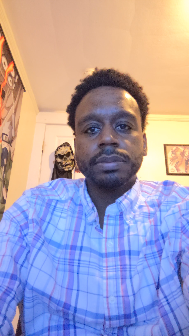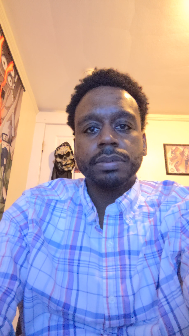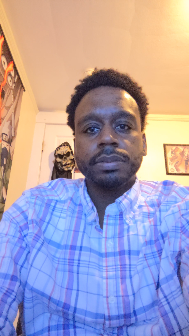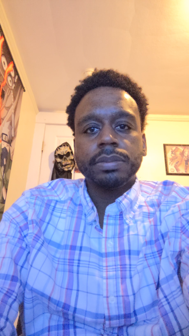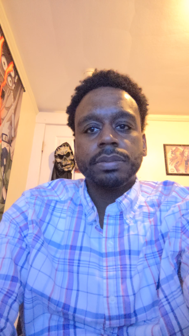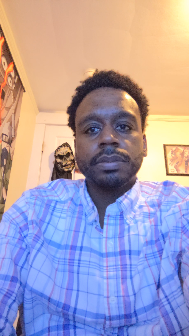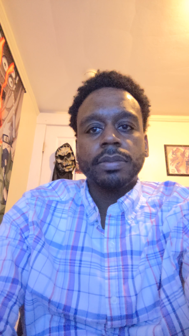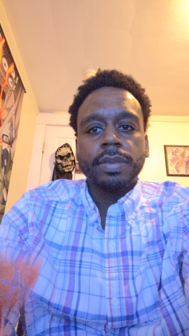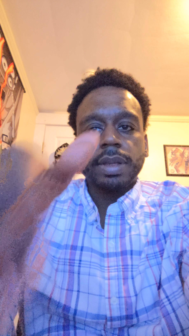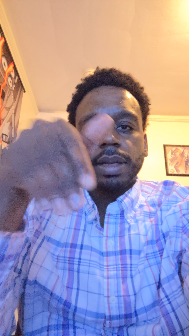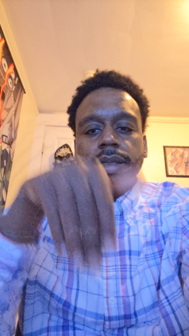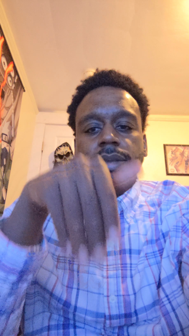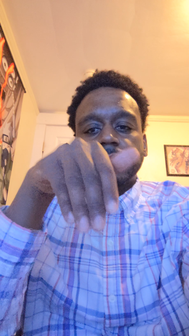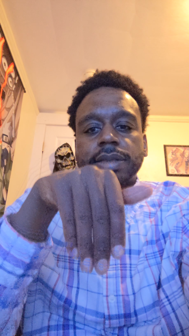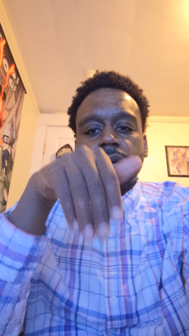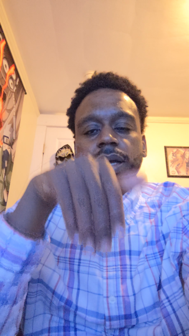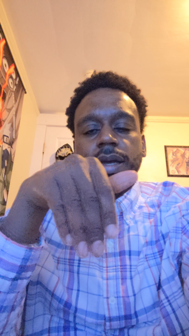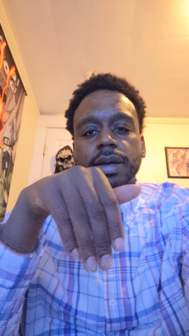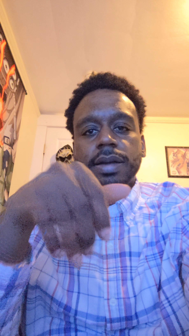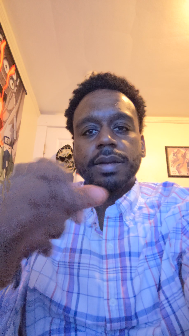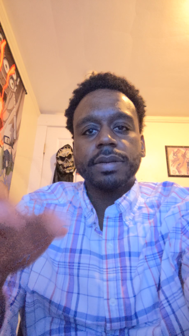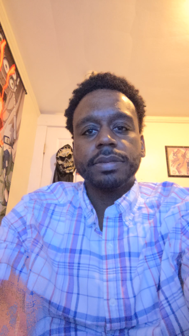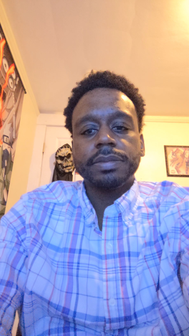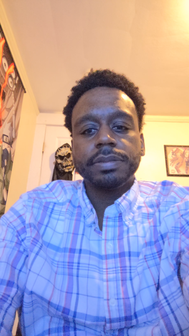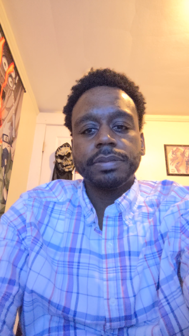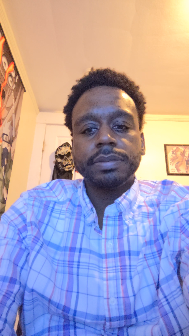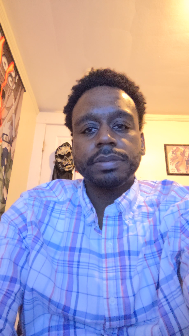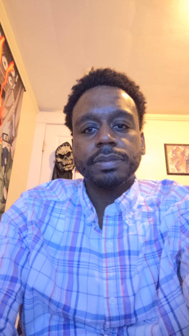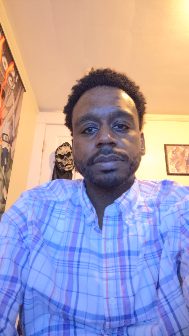inside